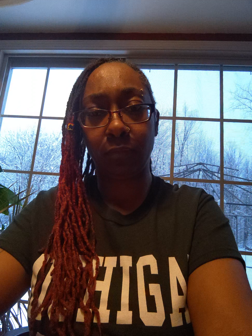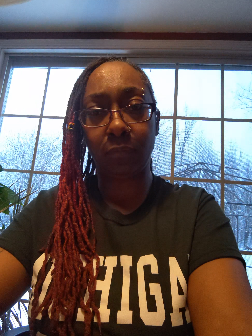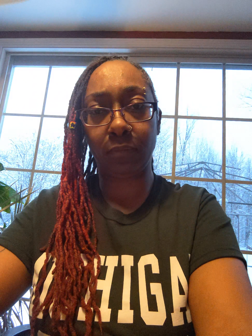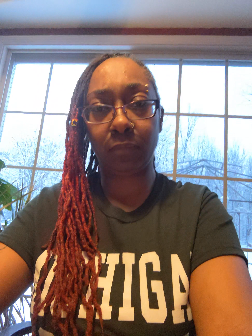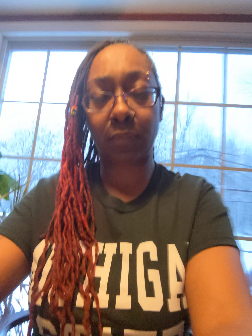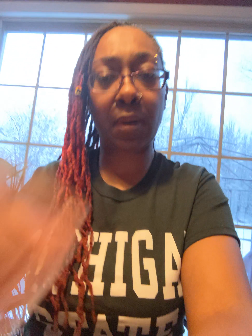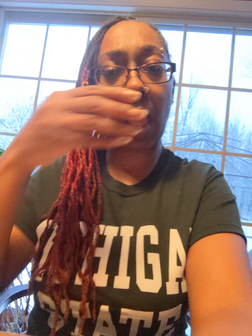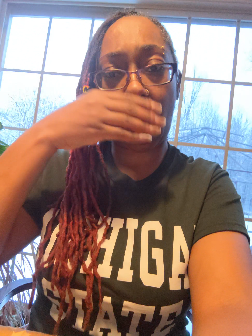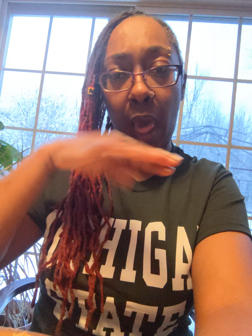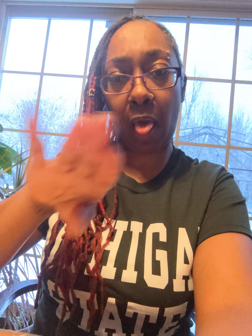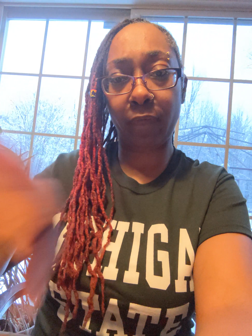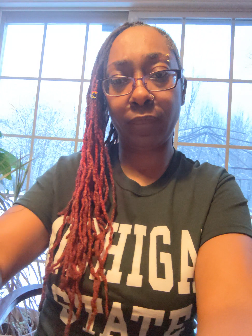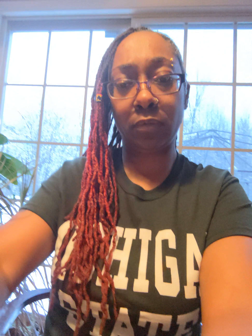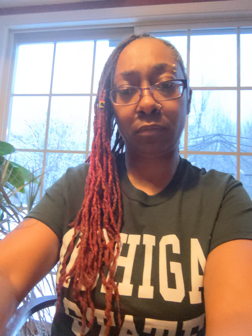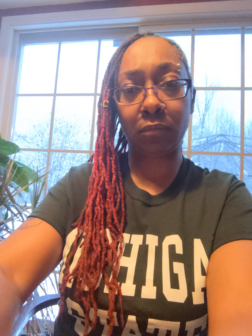elephant